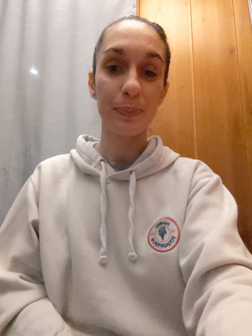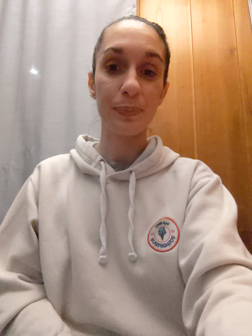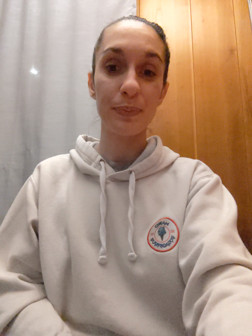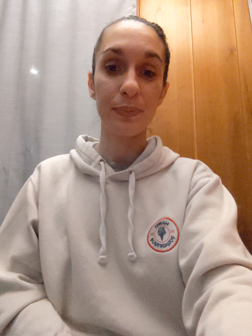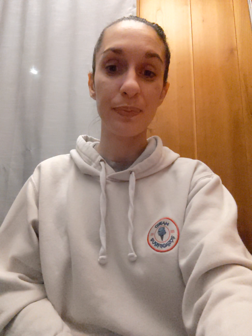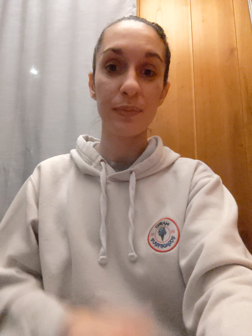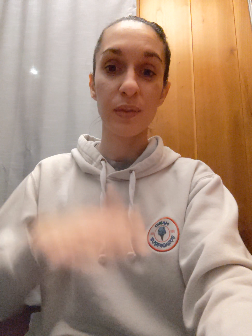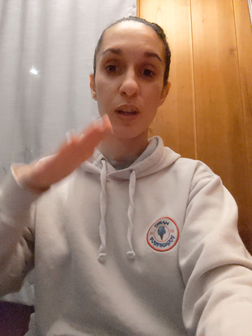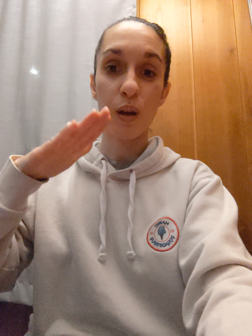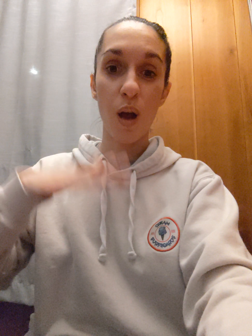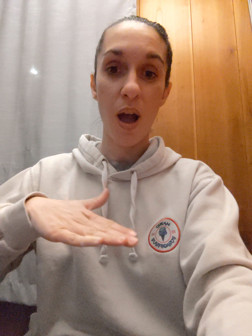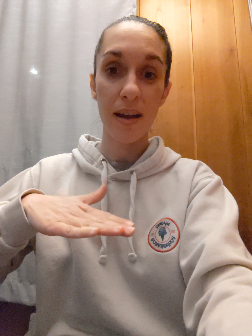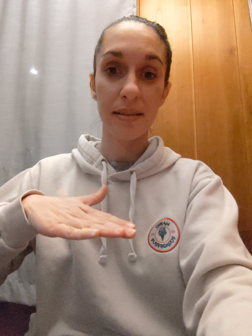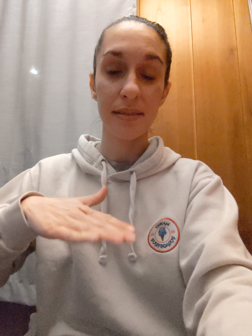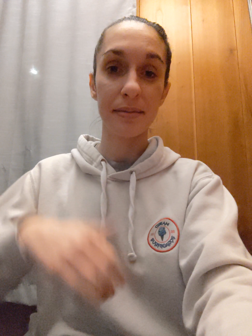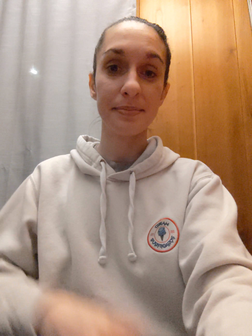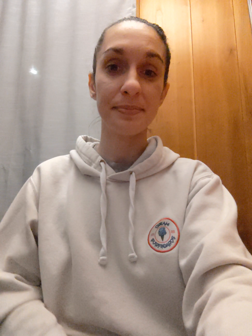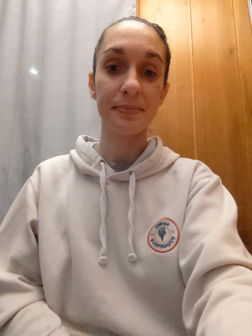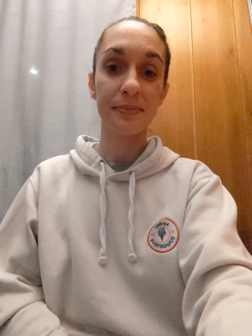on